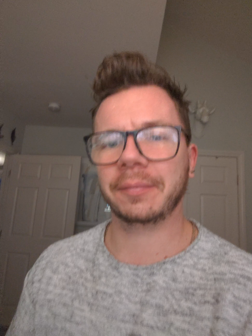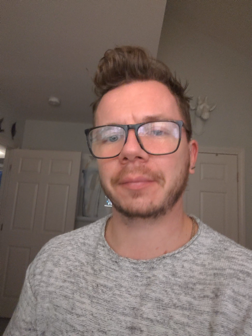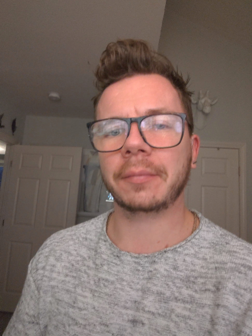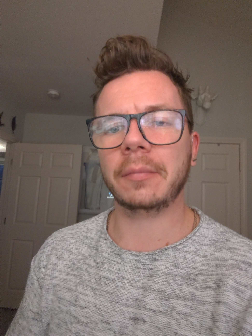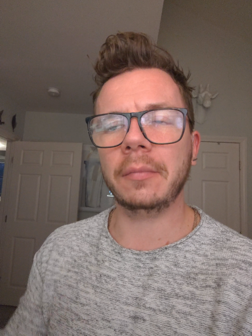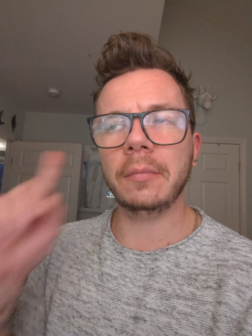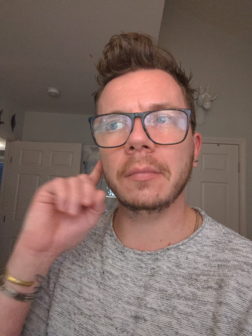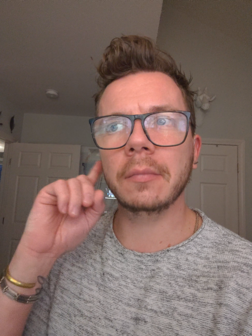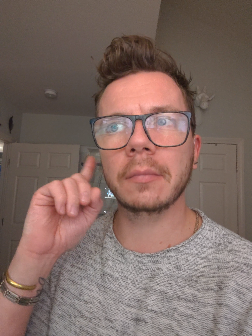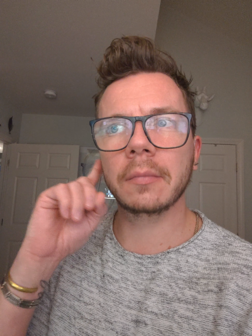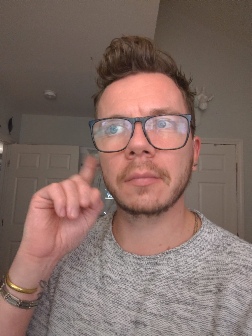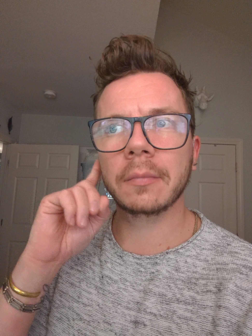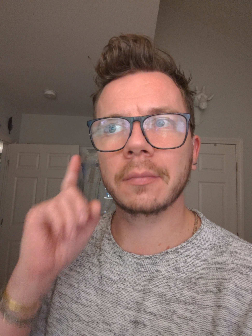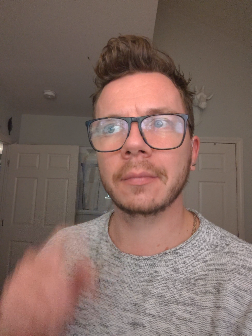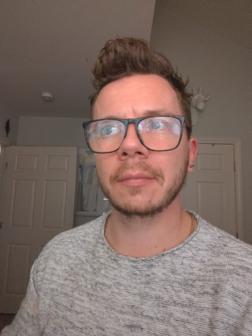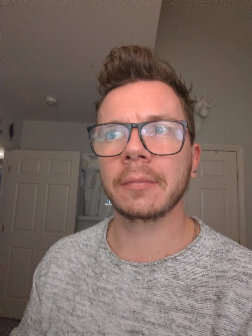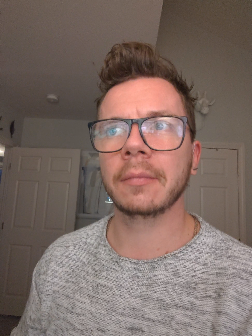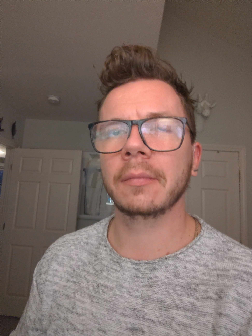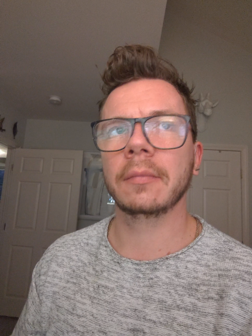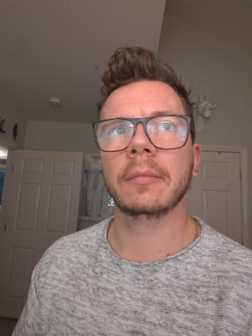ear